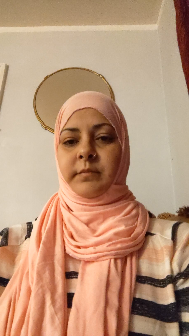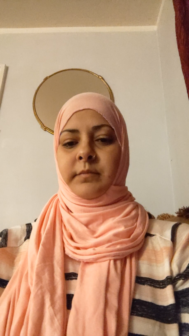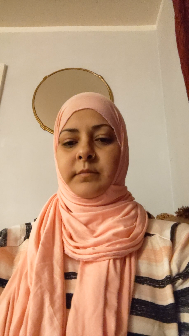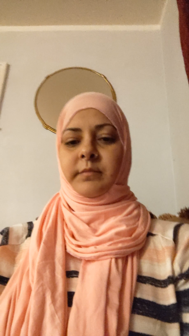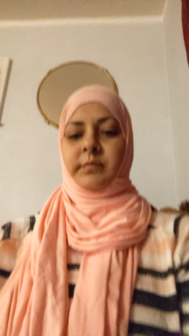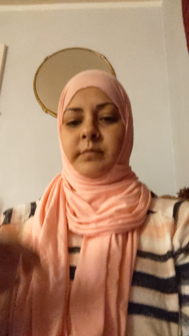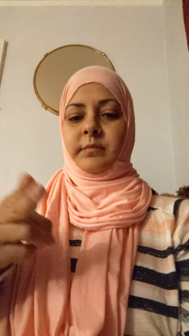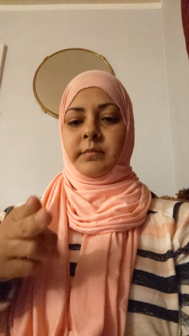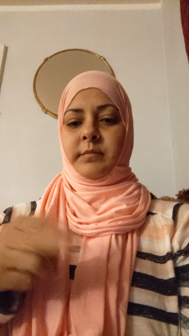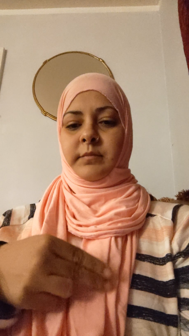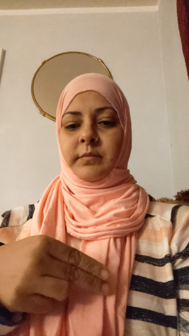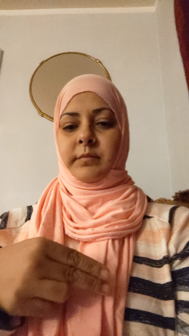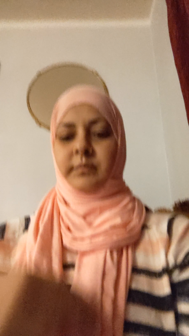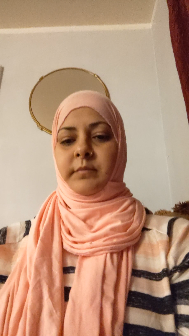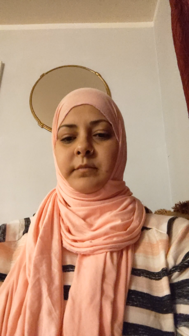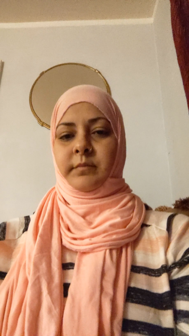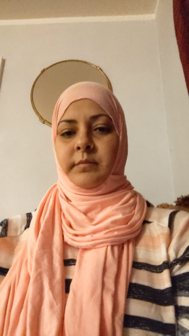belt